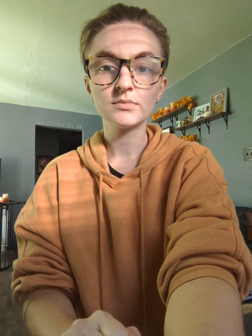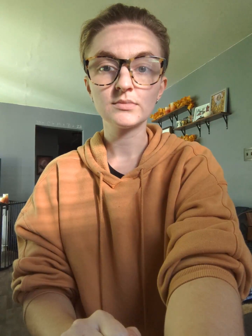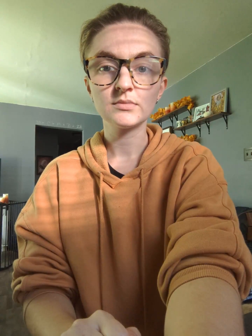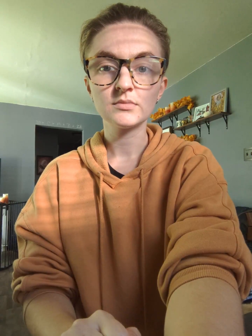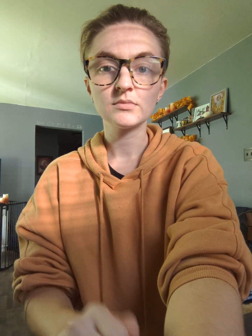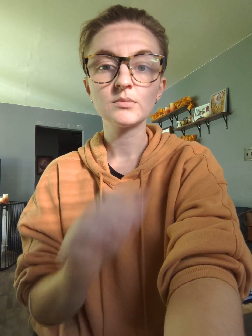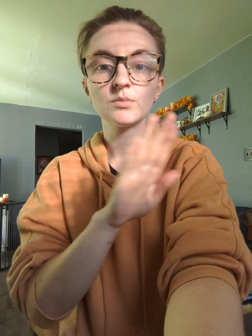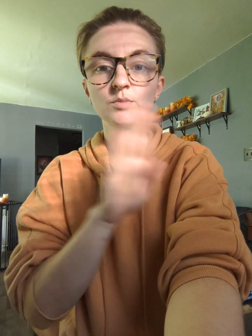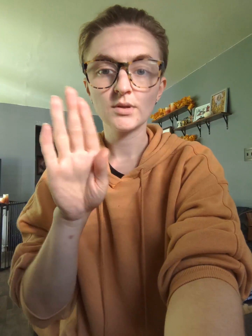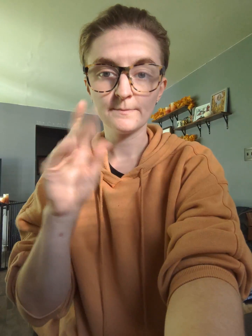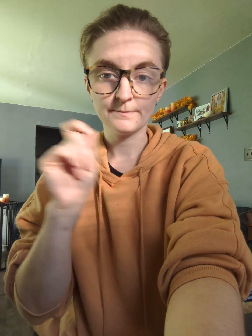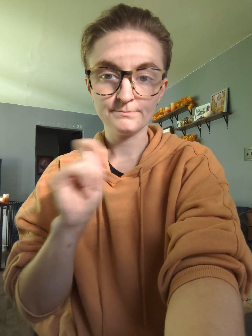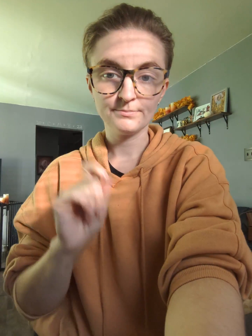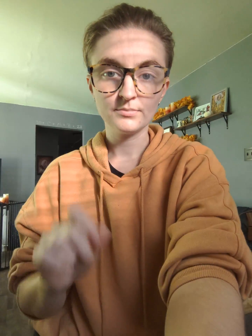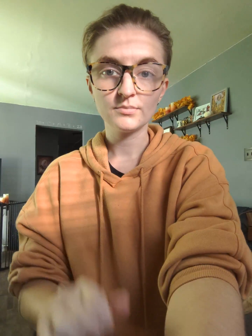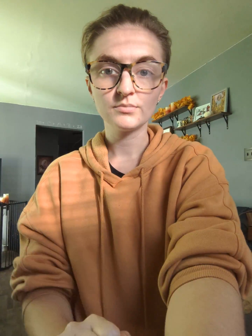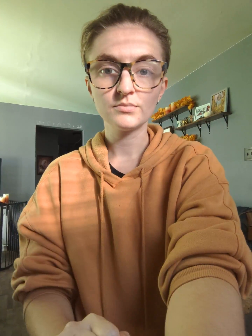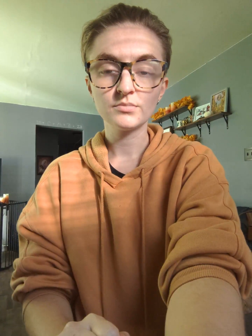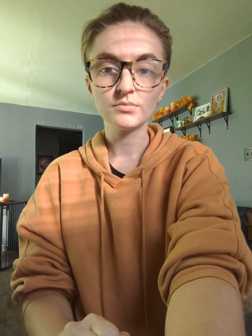chalk